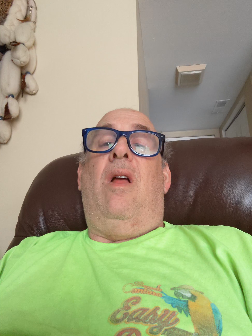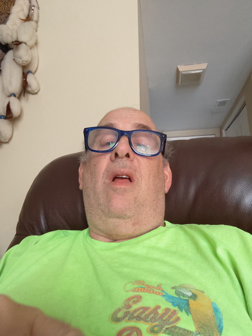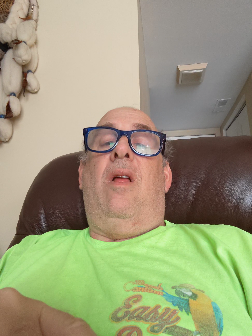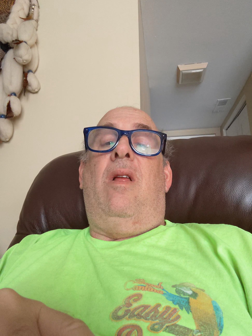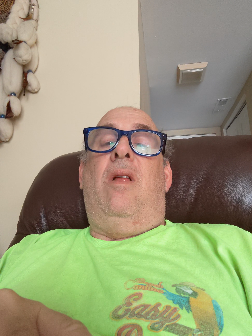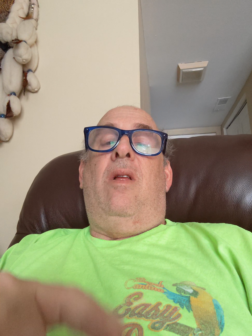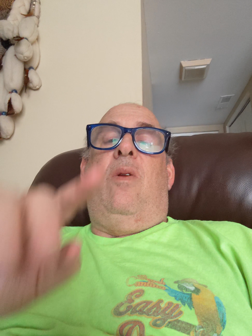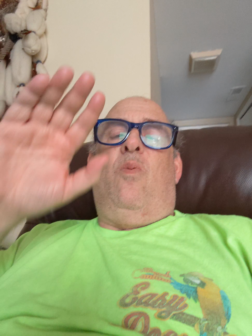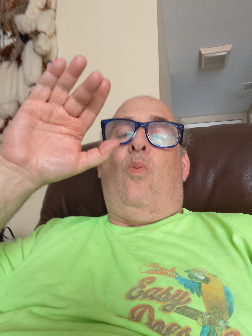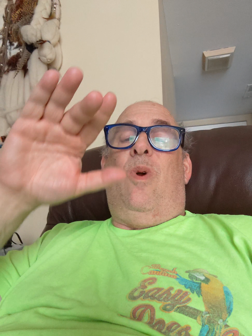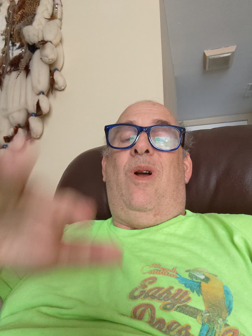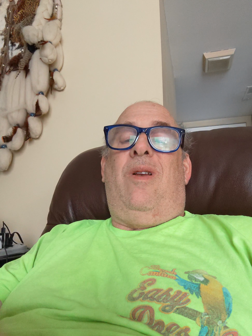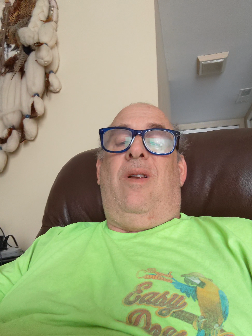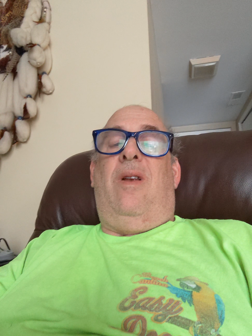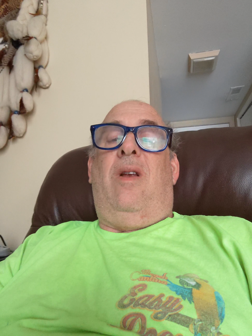rain